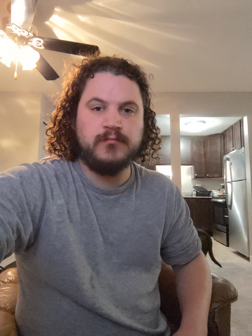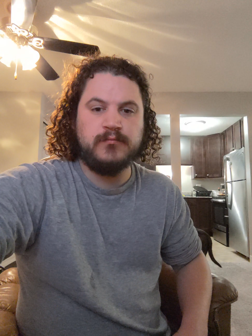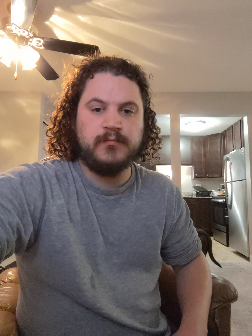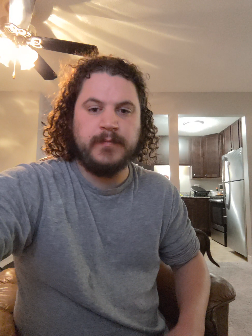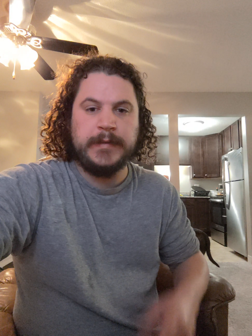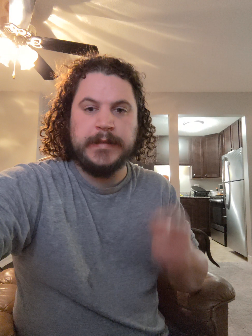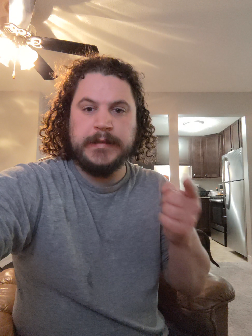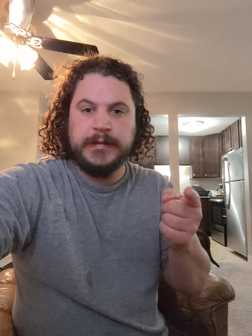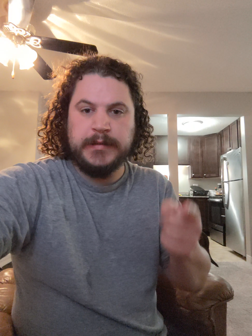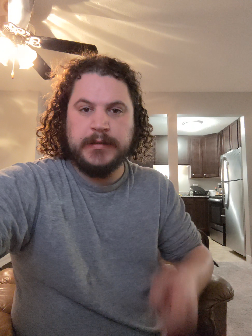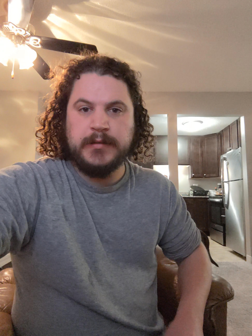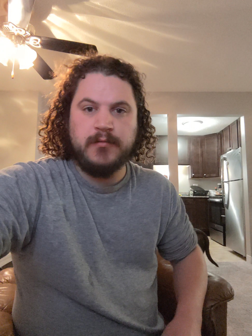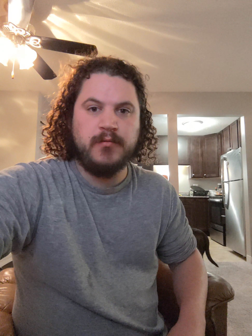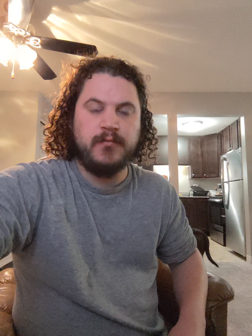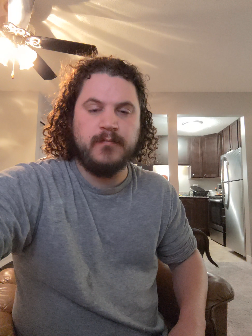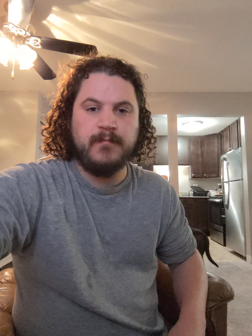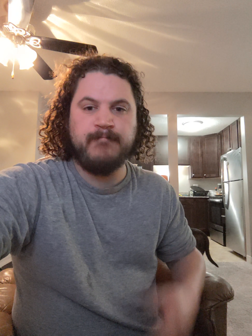he/she/it